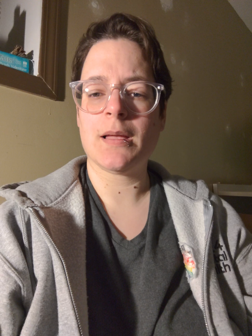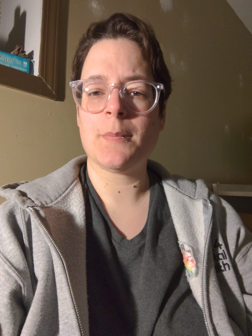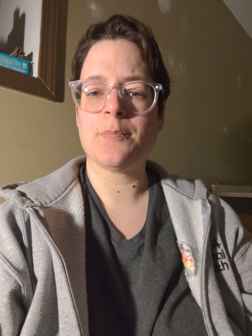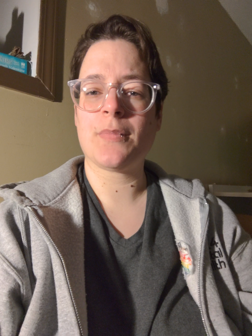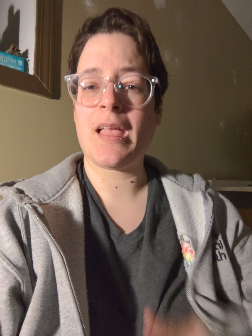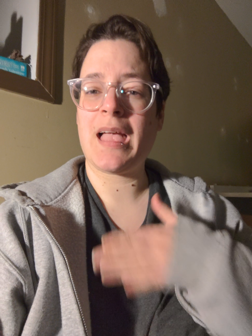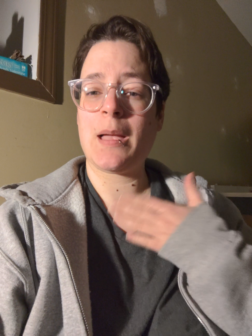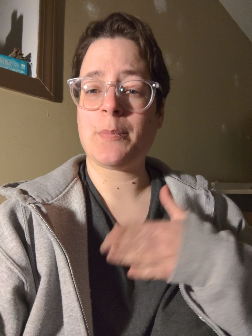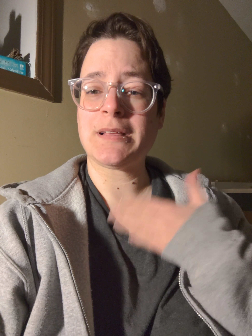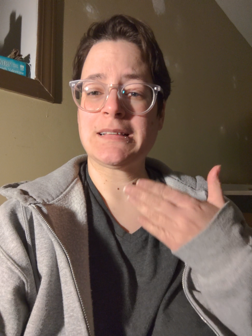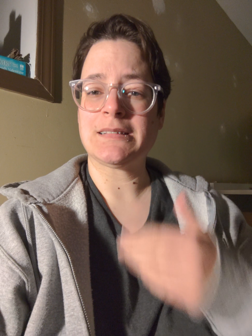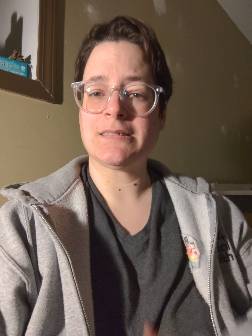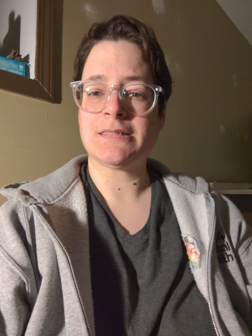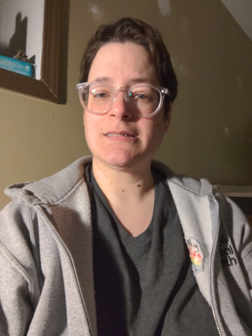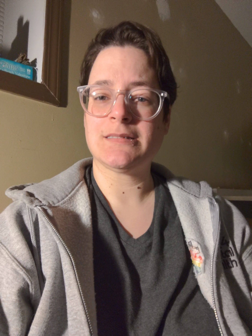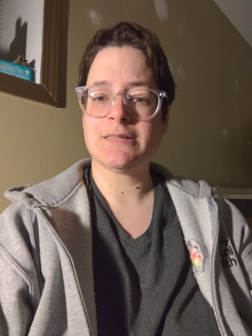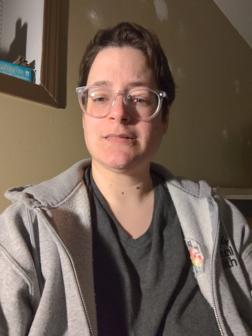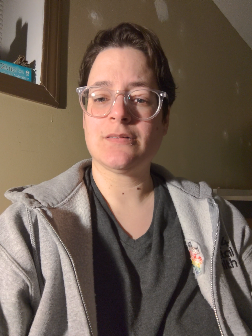happy